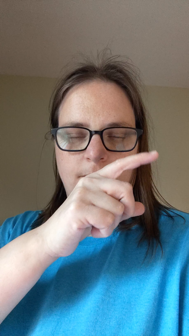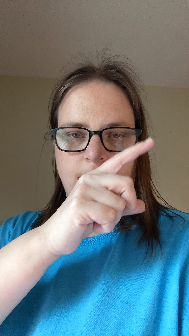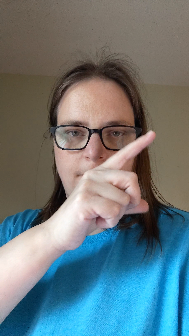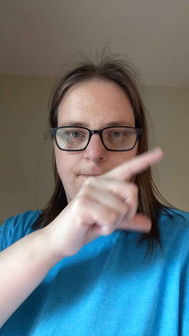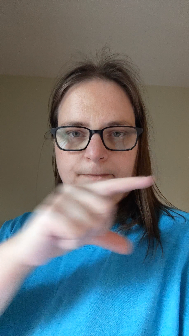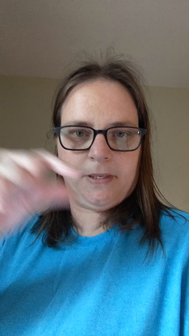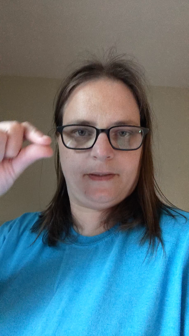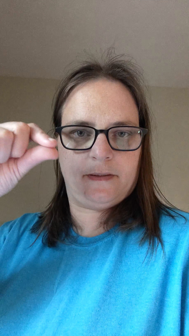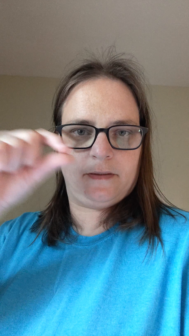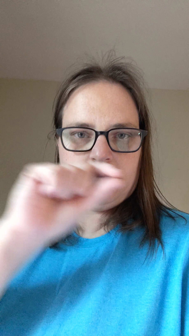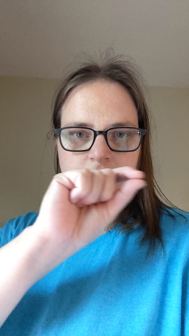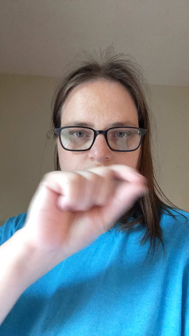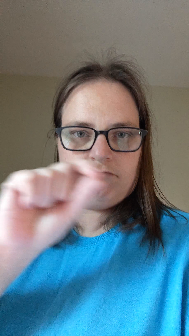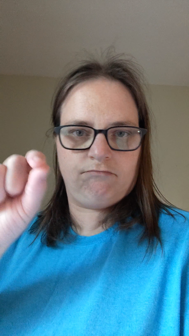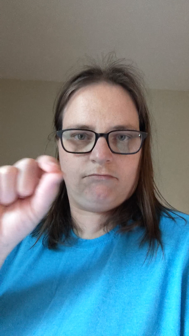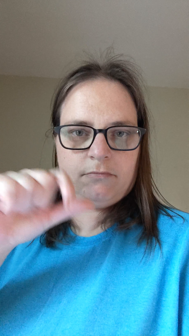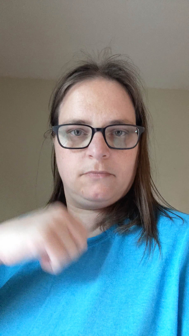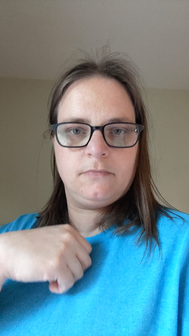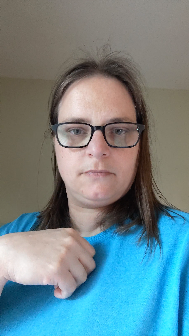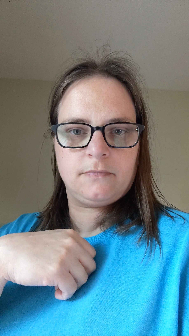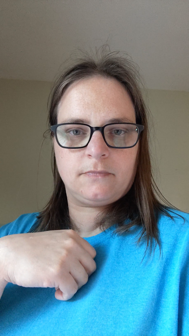peas